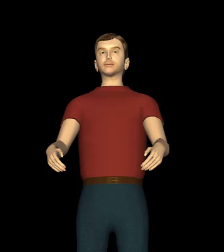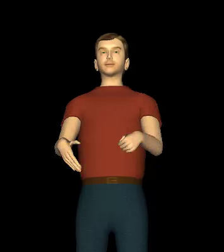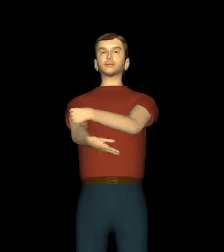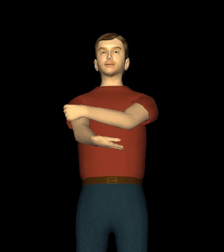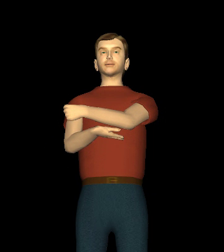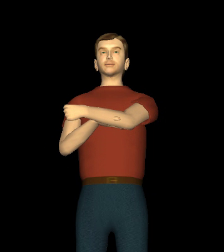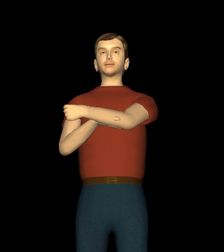يساعد